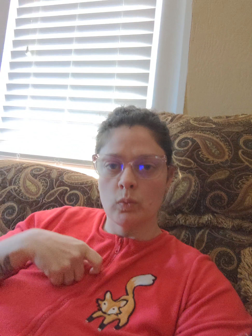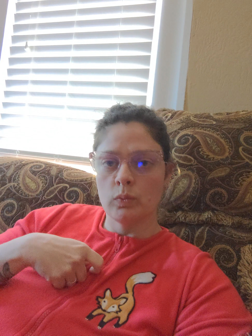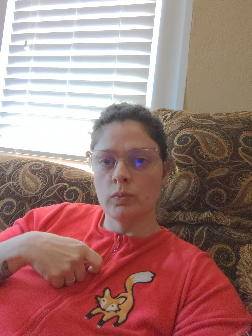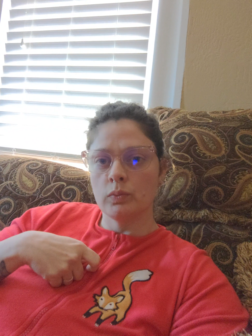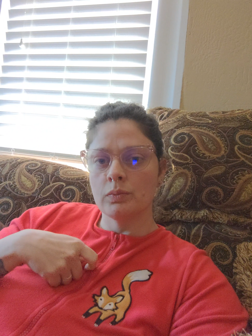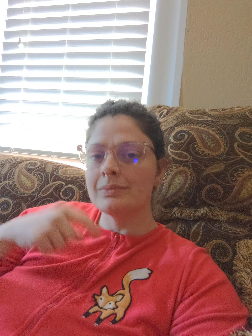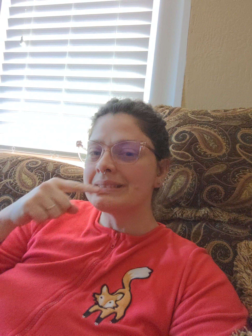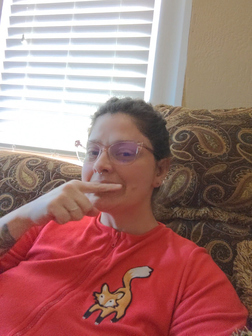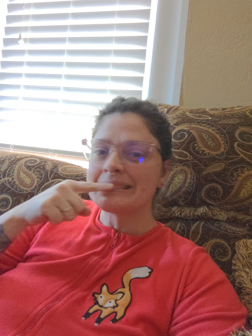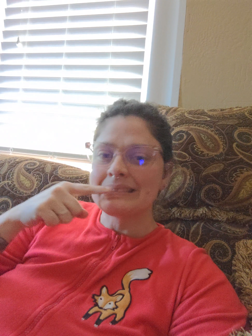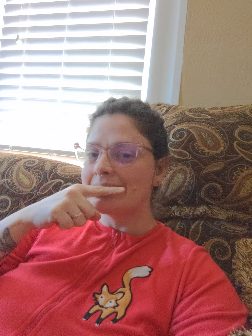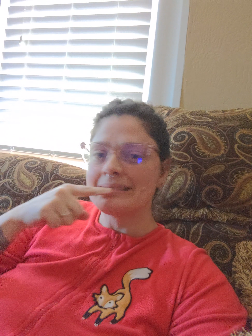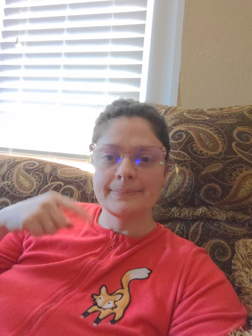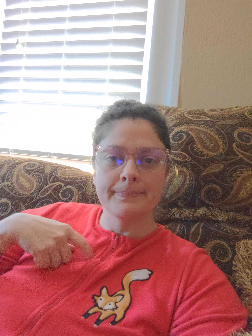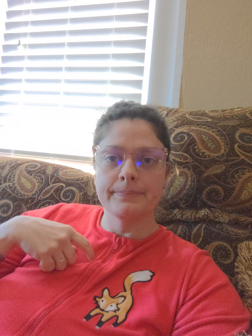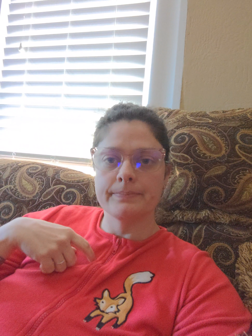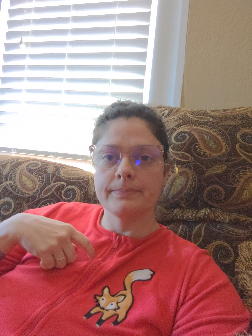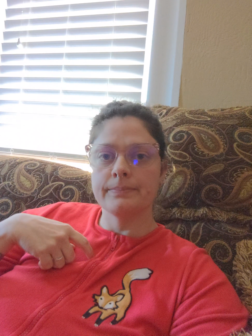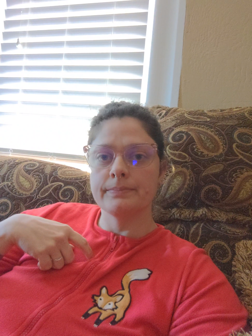toothbrush